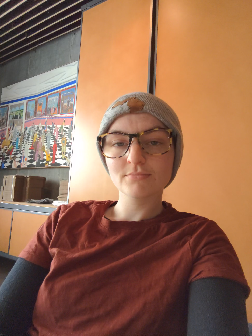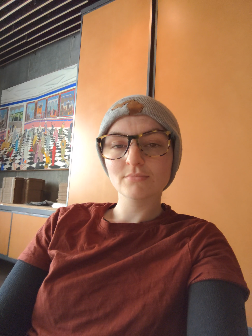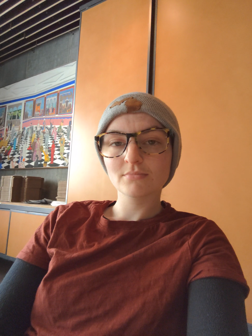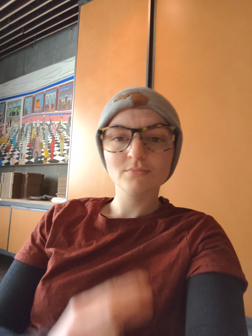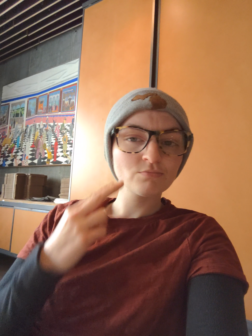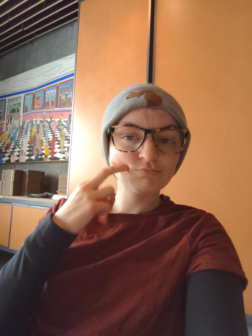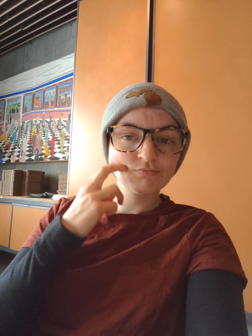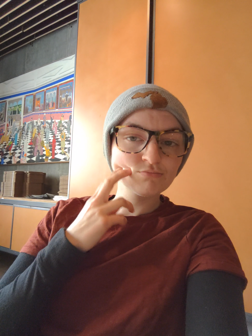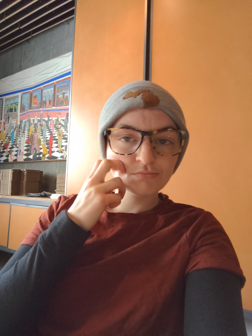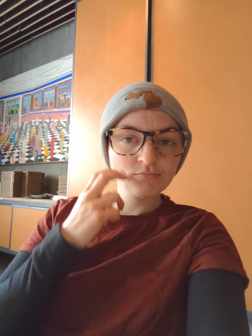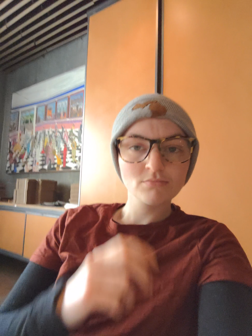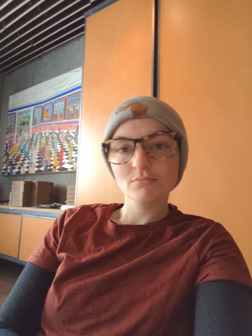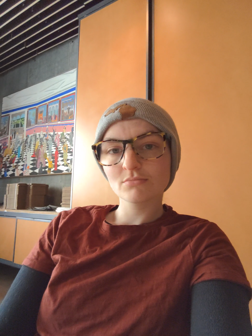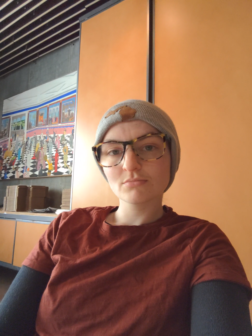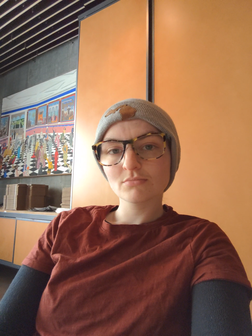gum